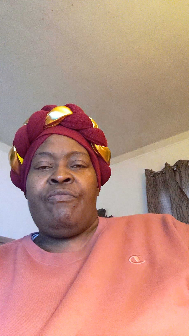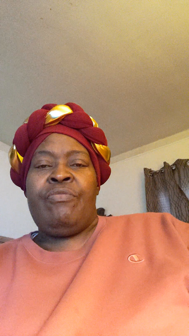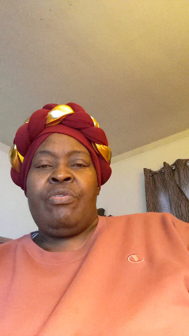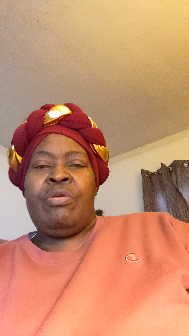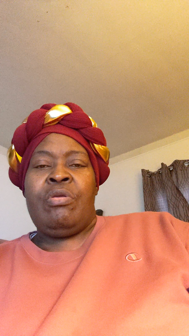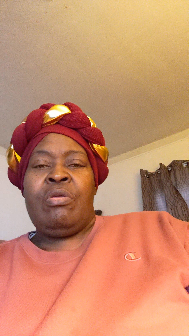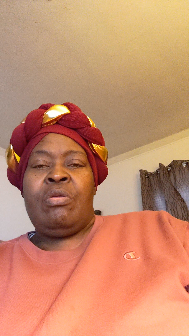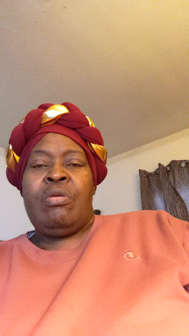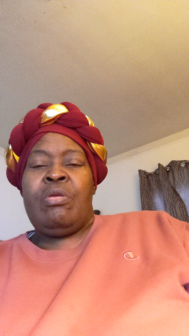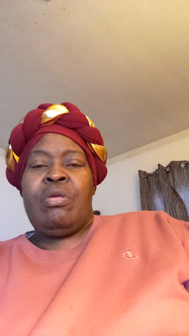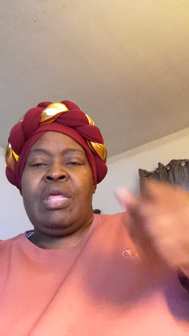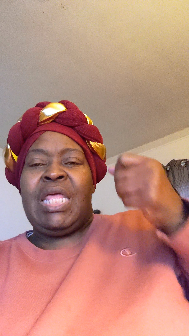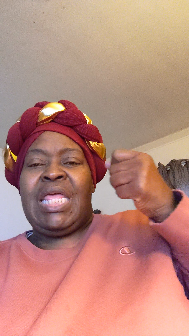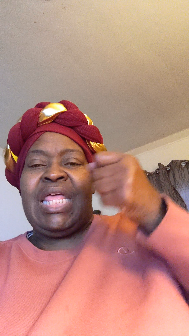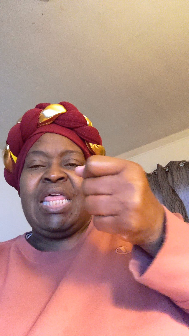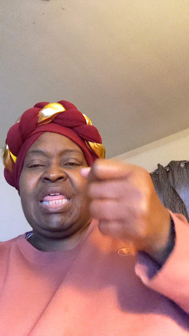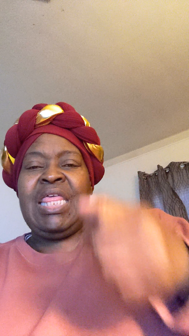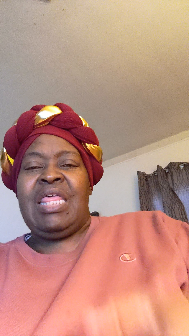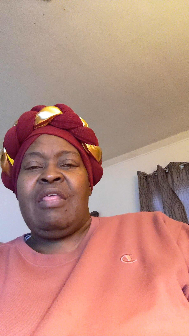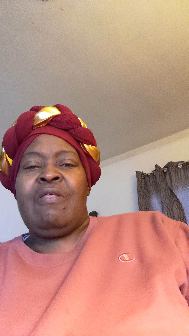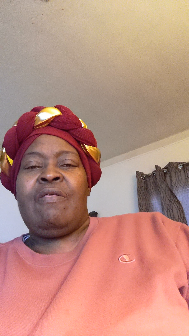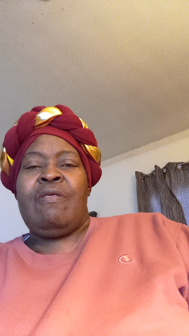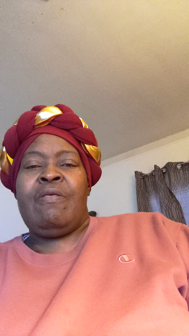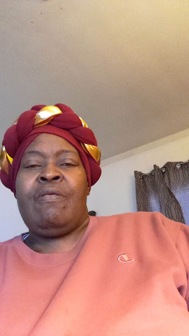hit